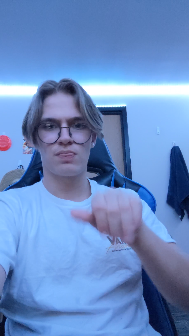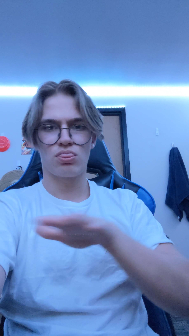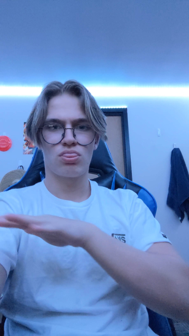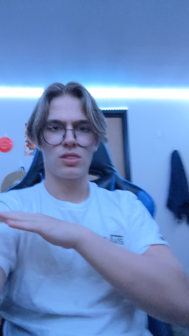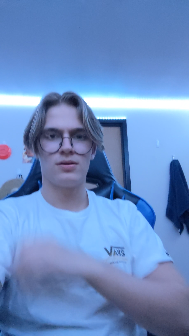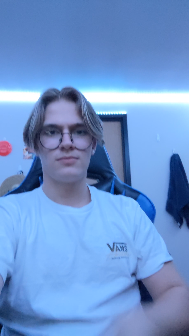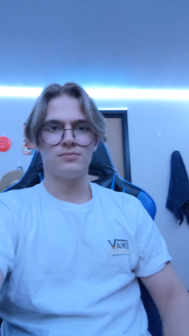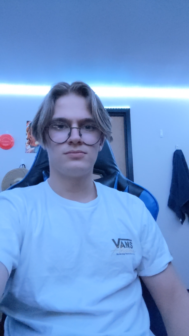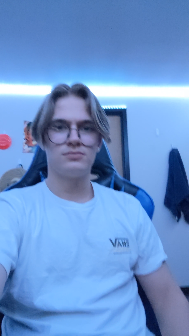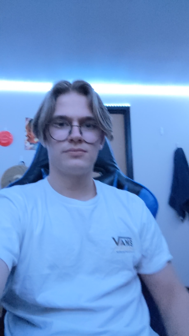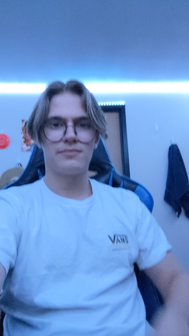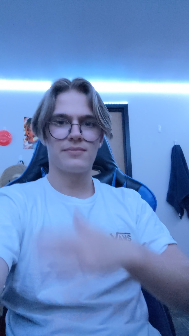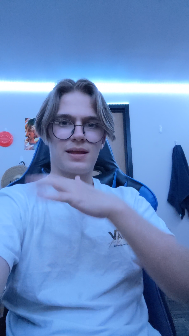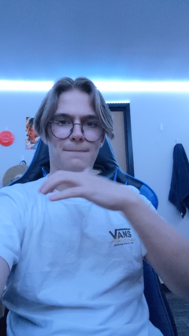grapes